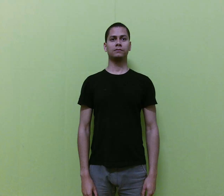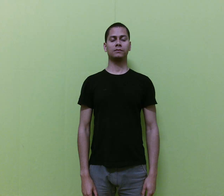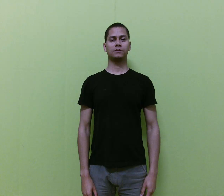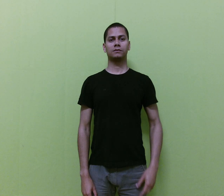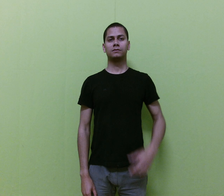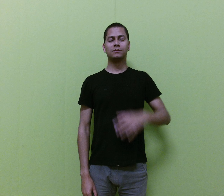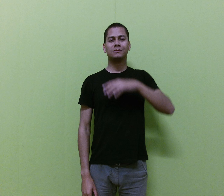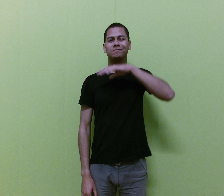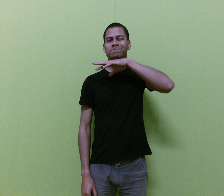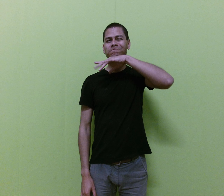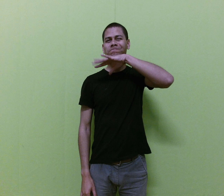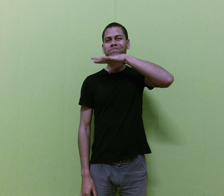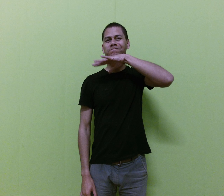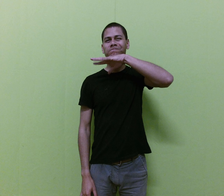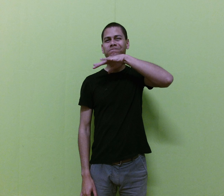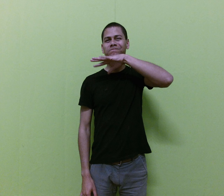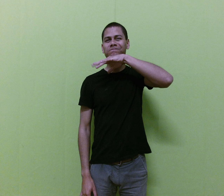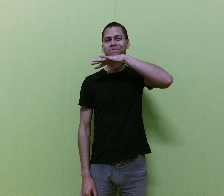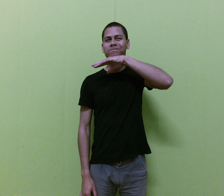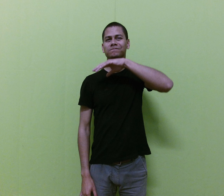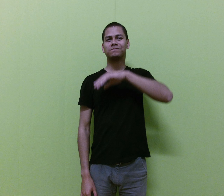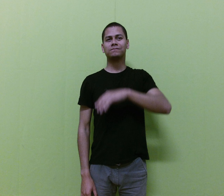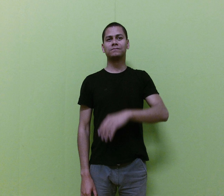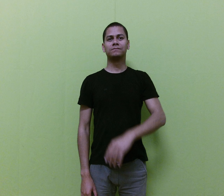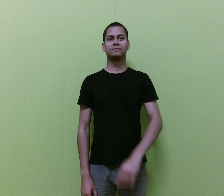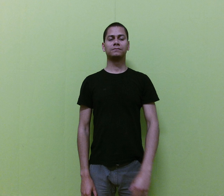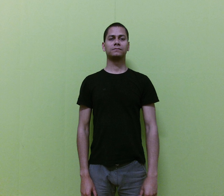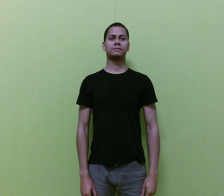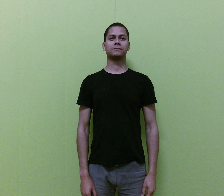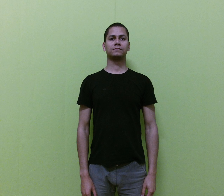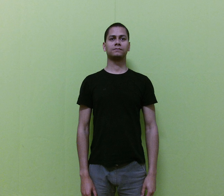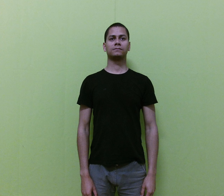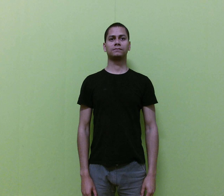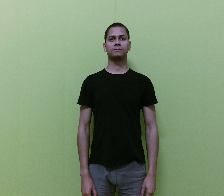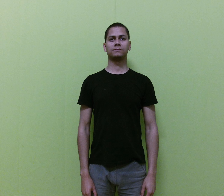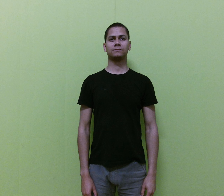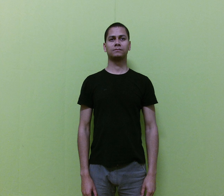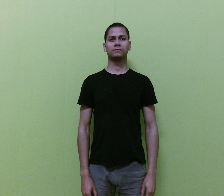ruim